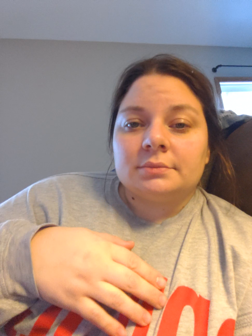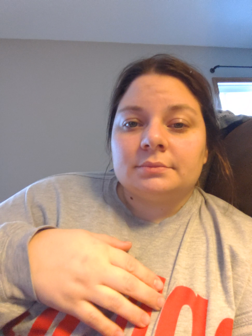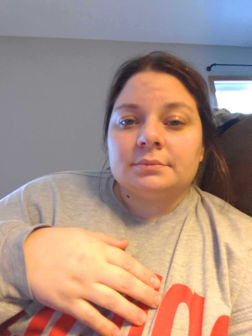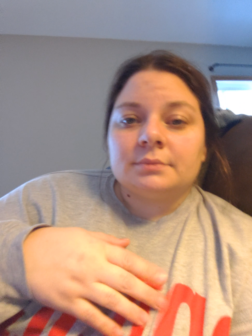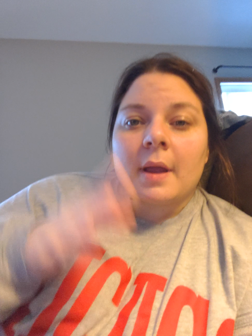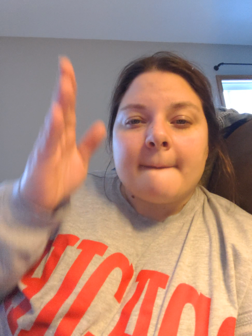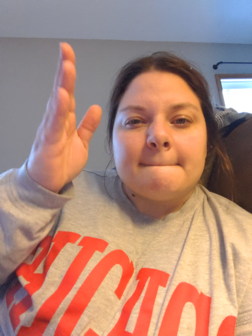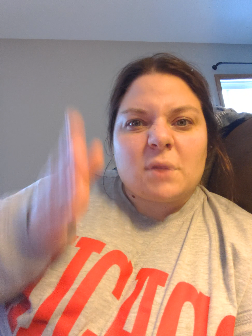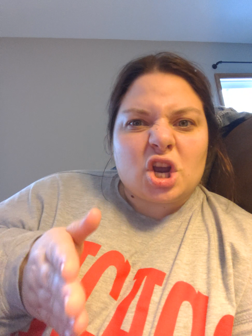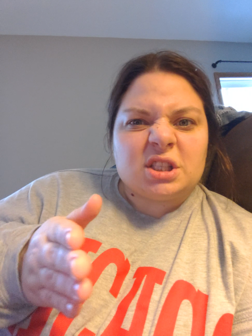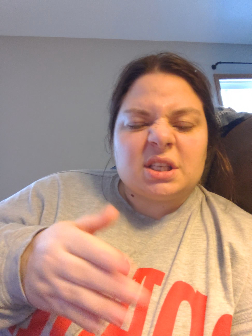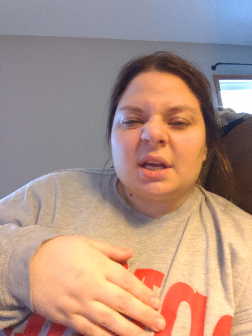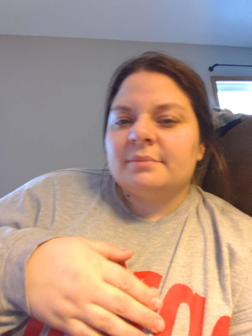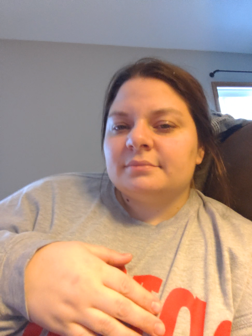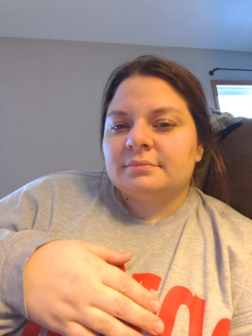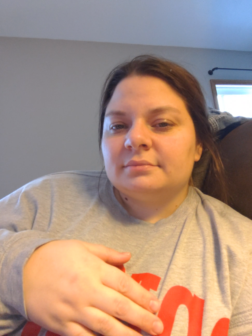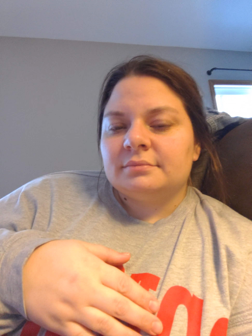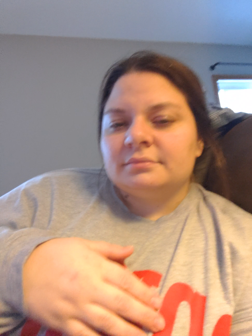person